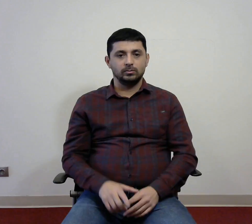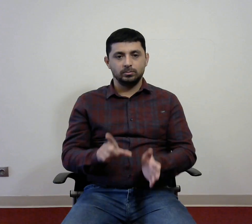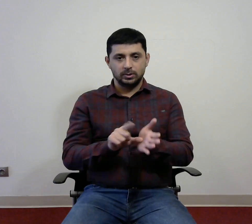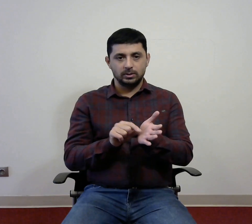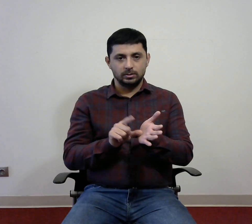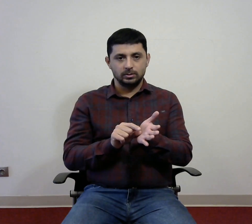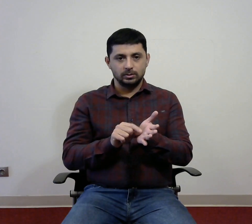pensiya